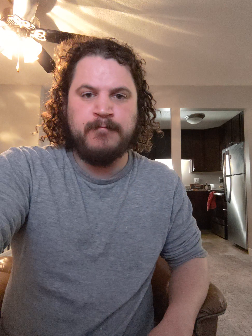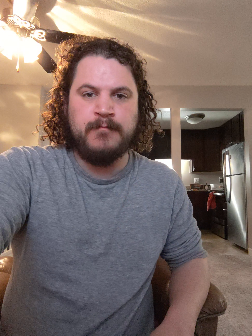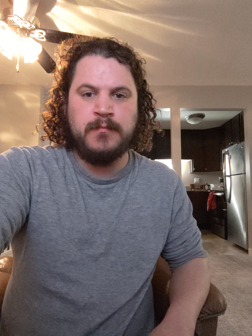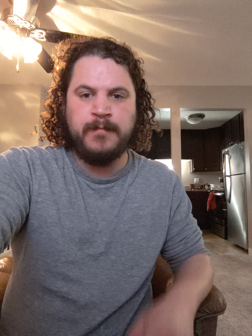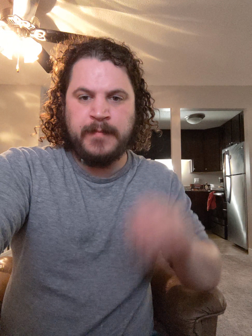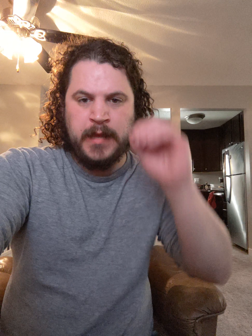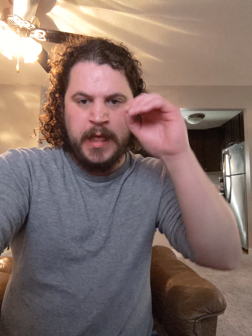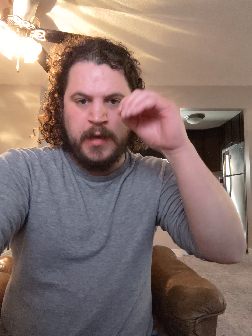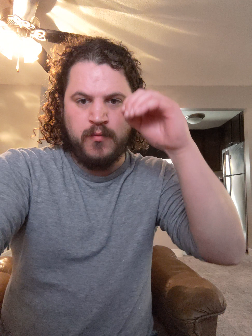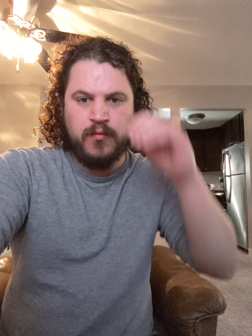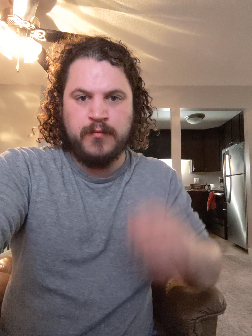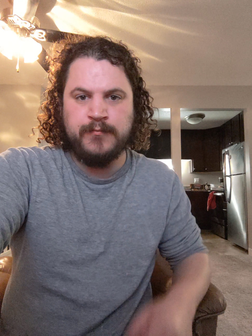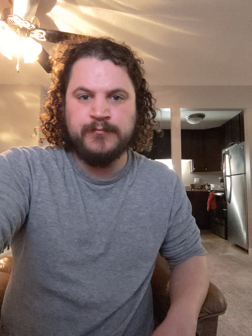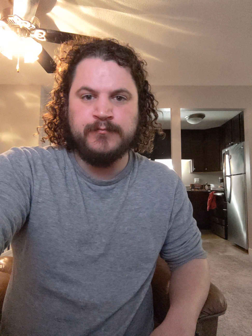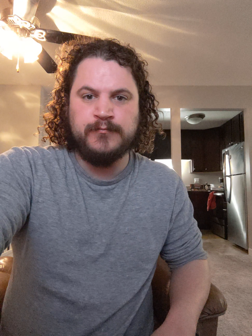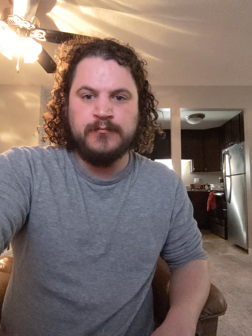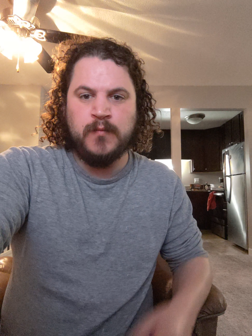owl